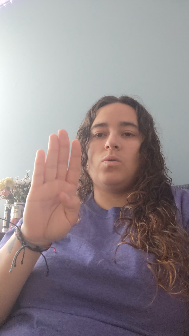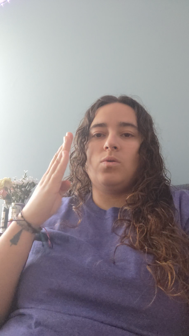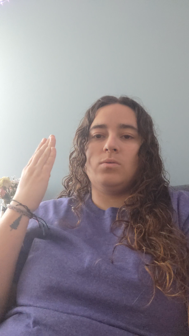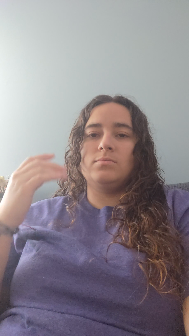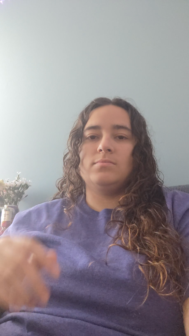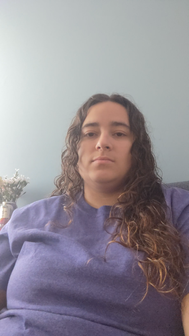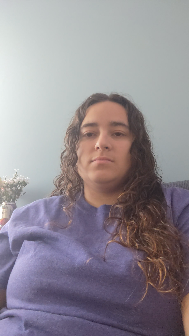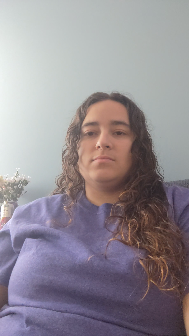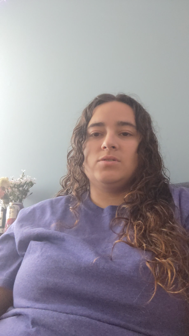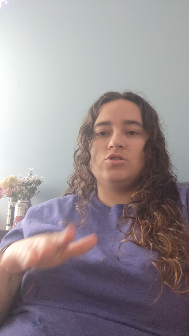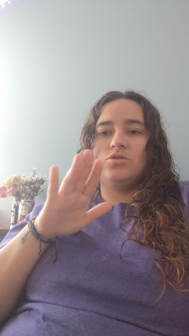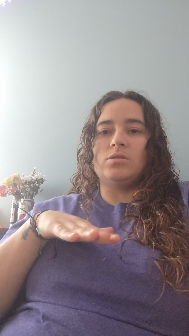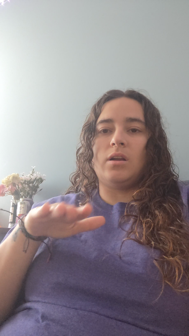children